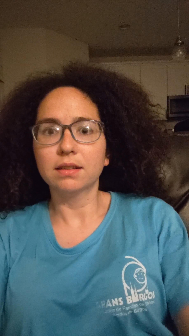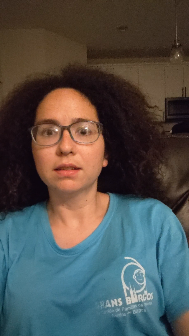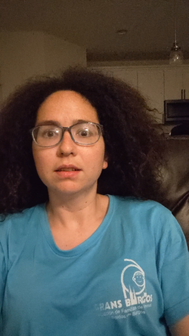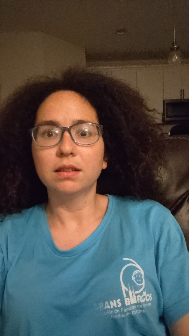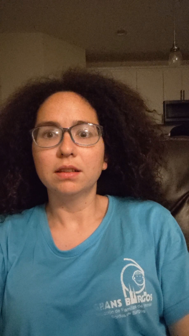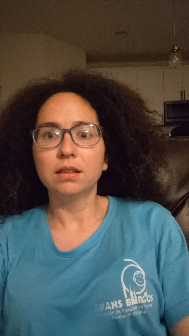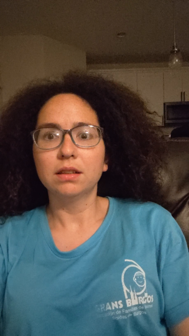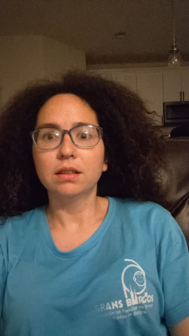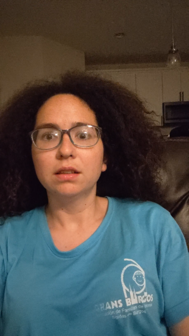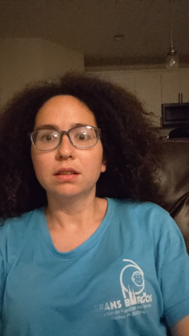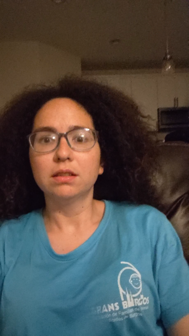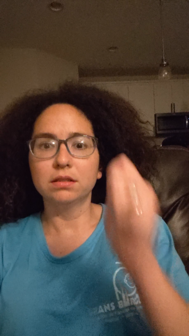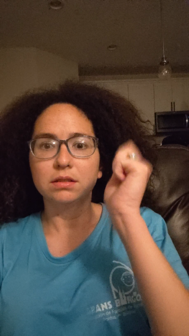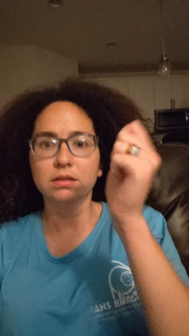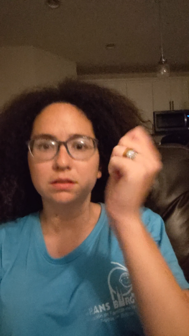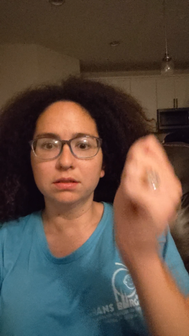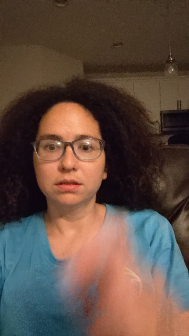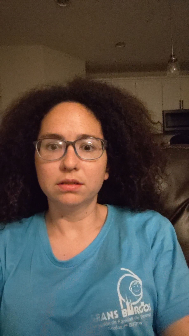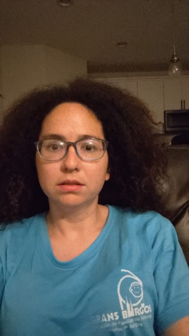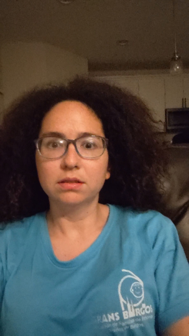bat